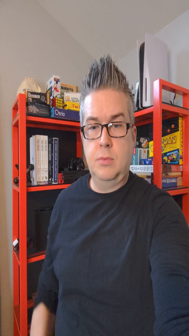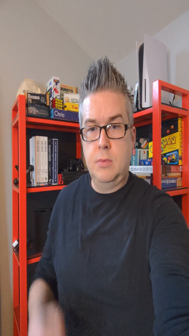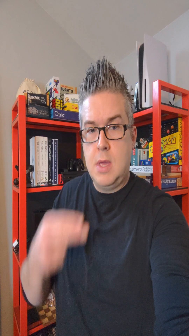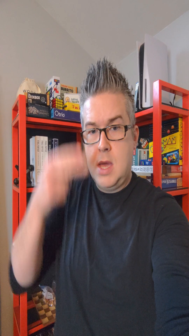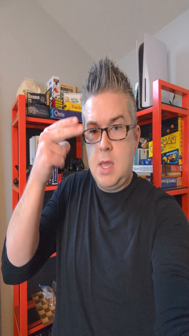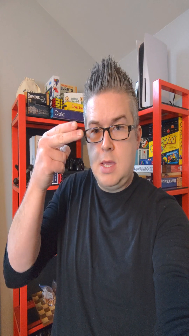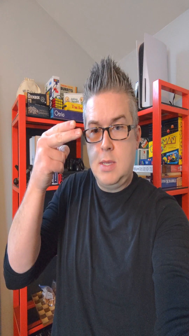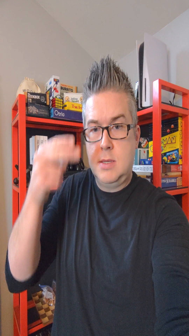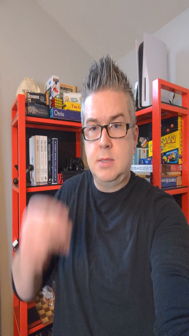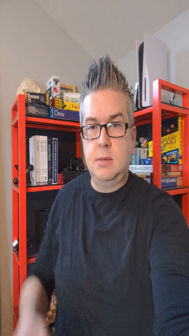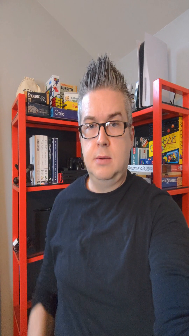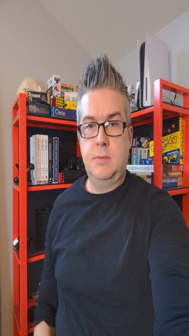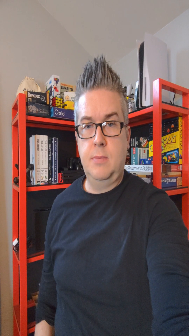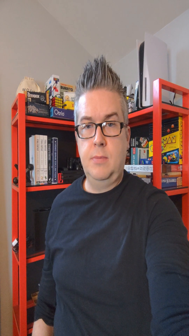high